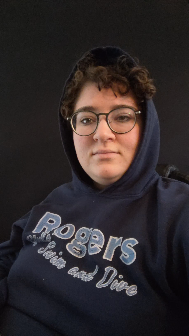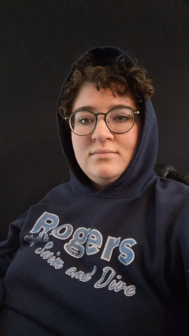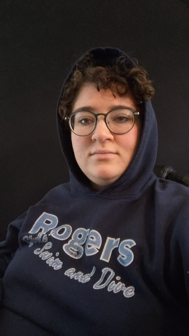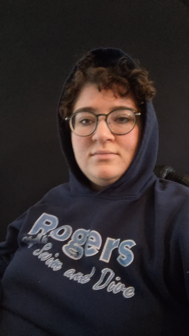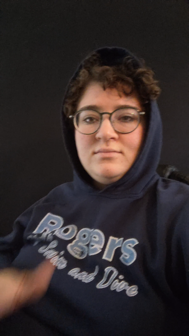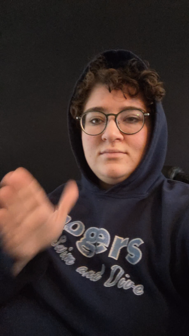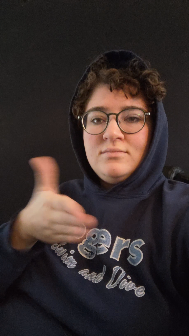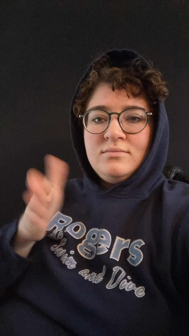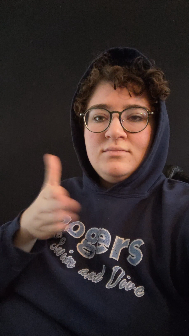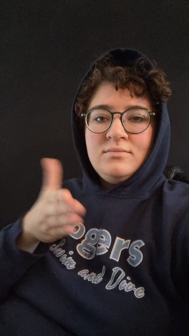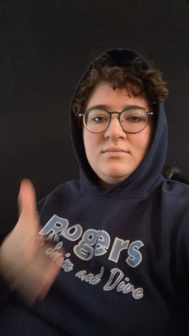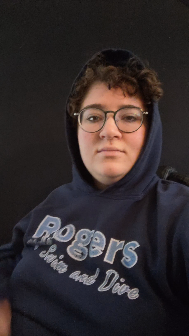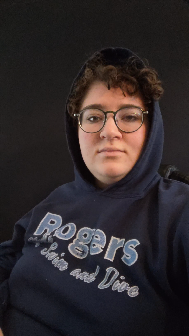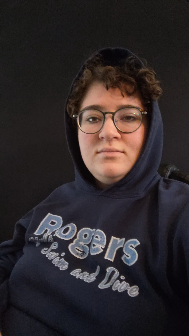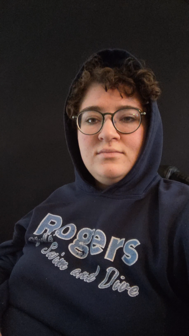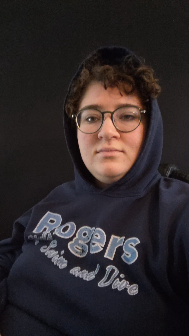share